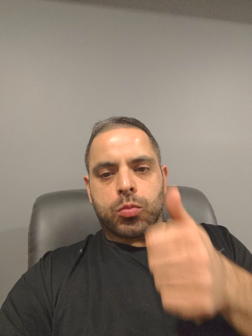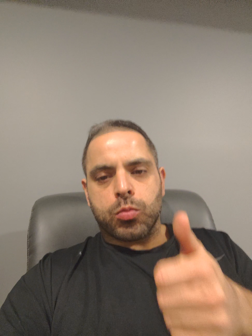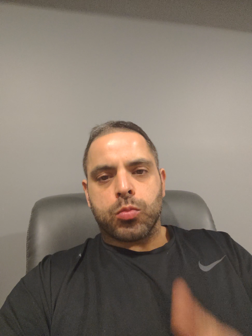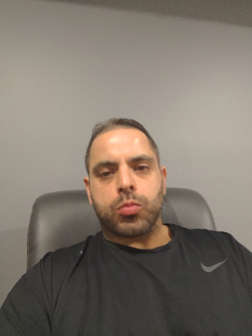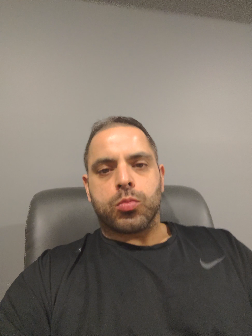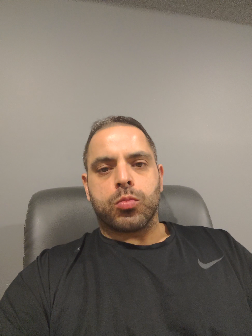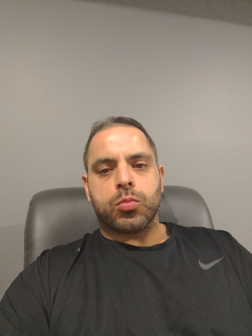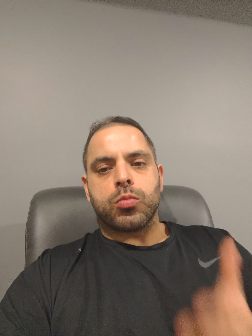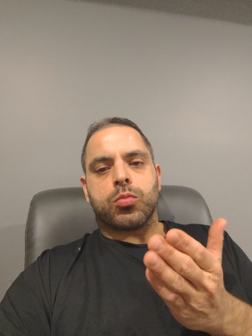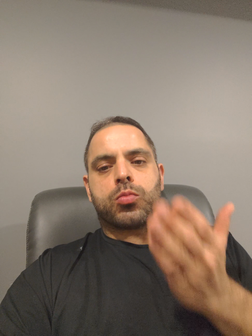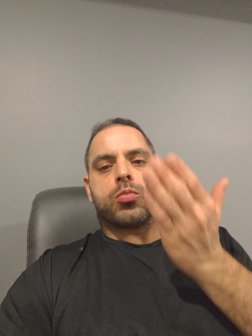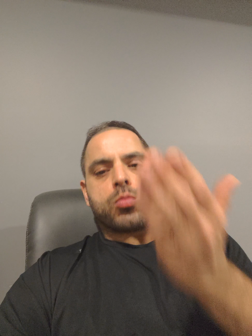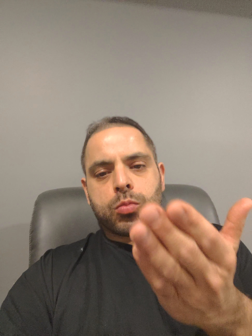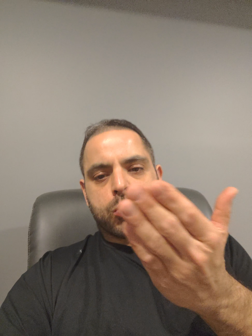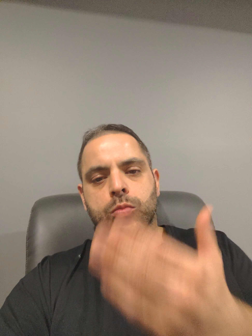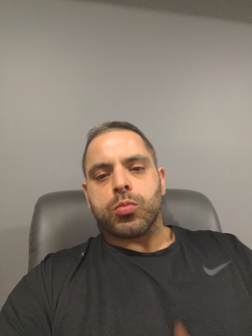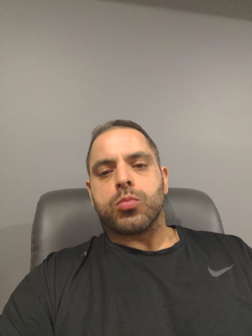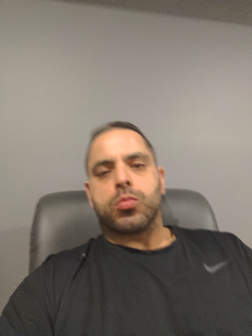there